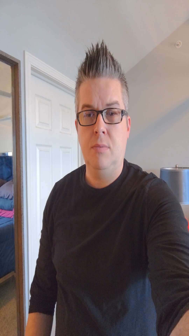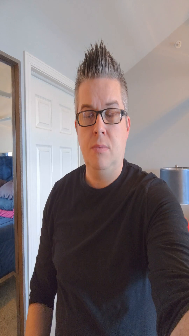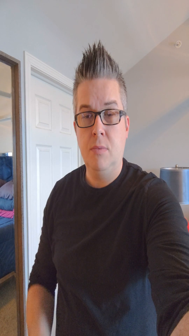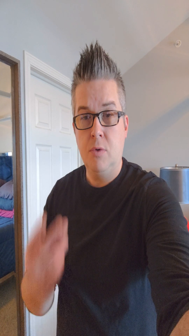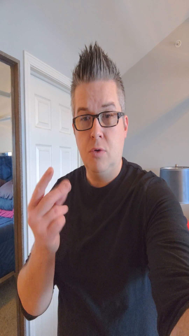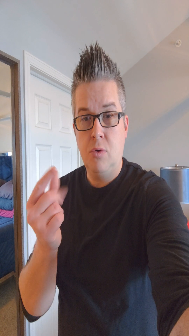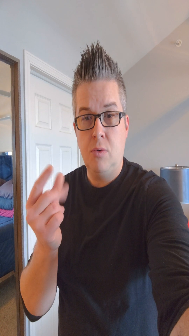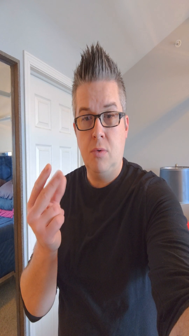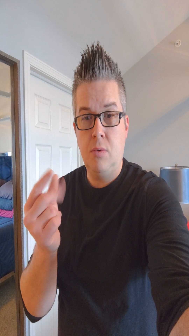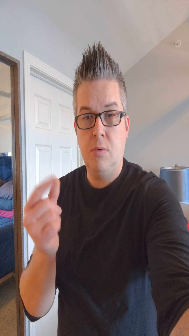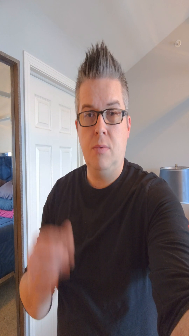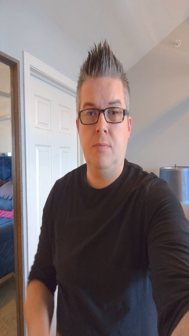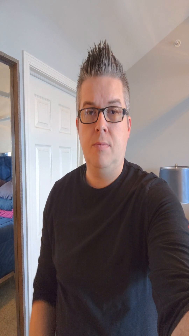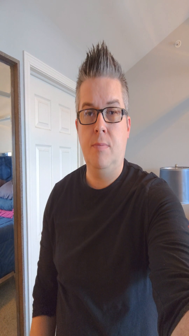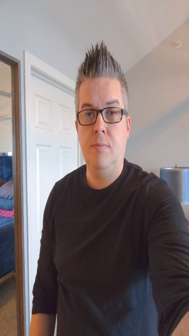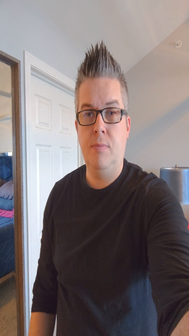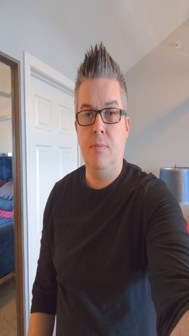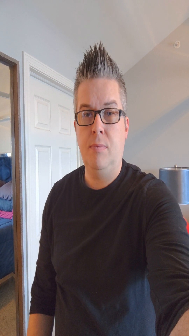dog